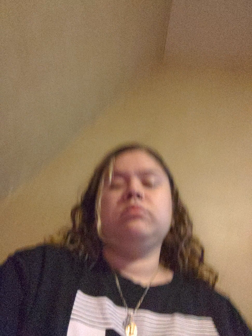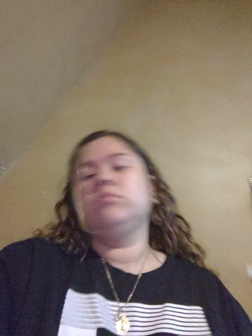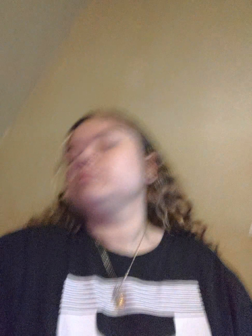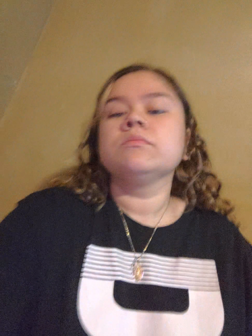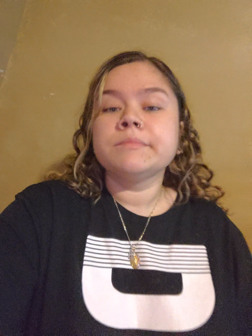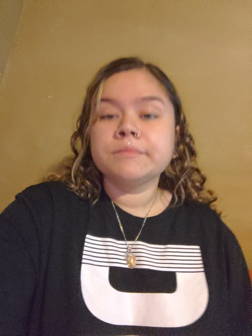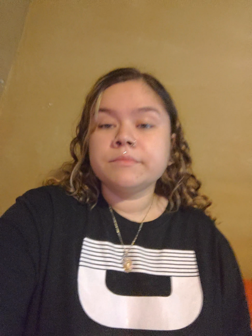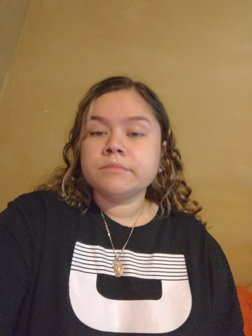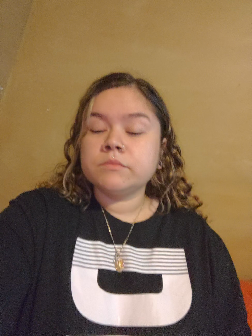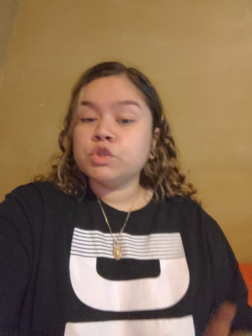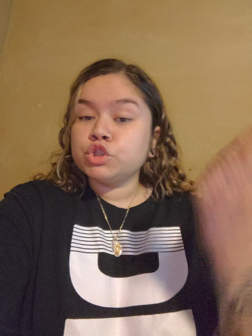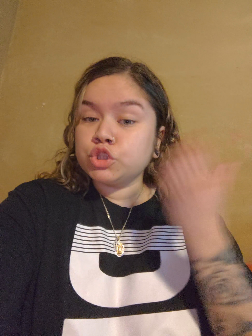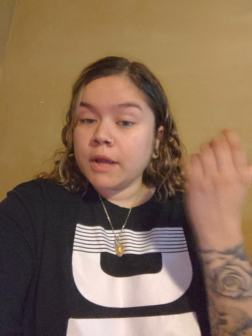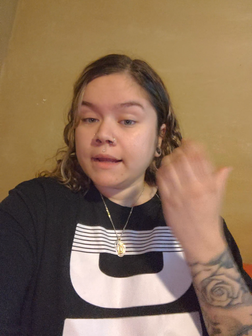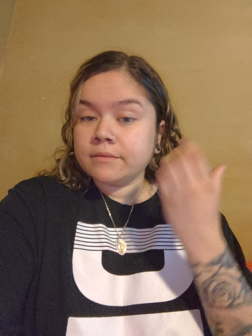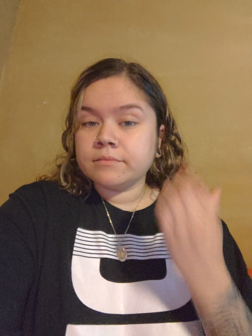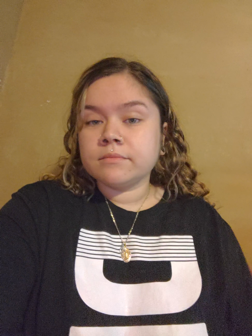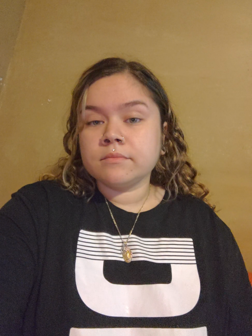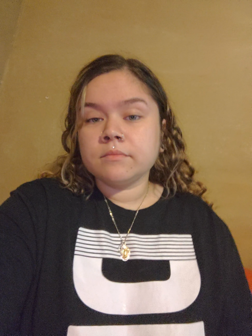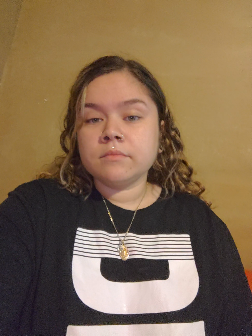shake